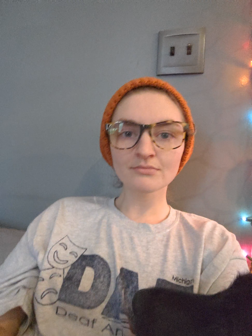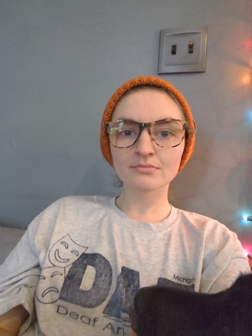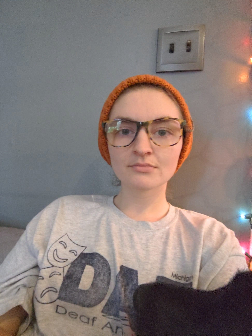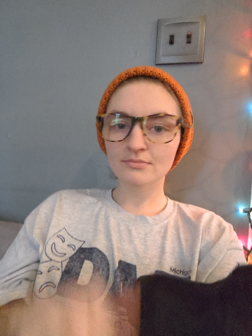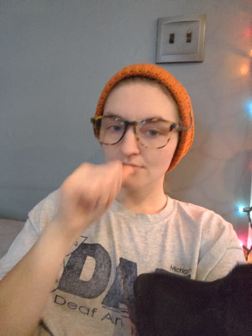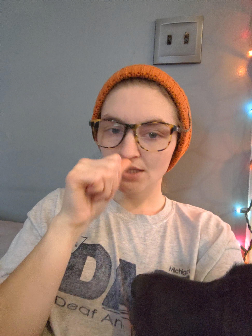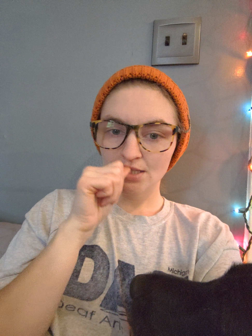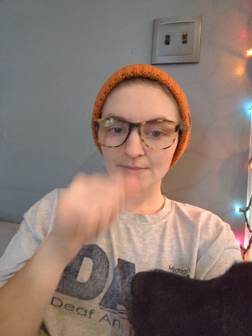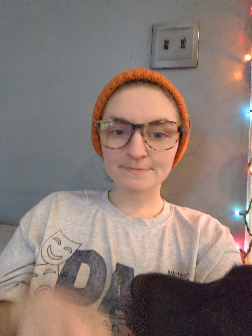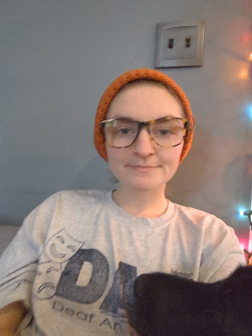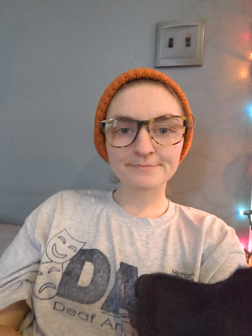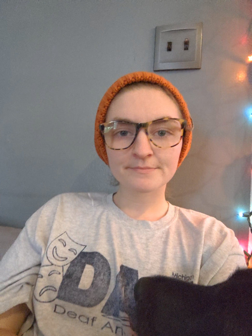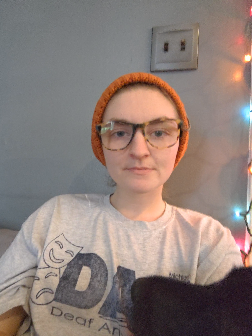nuts